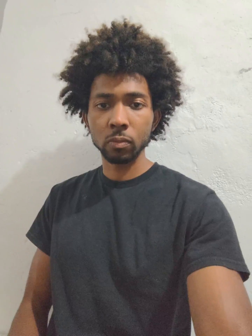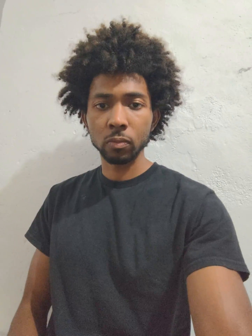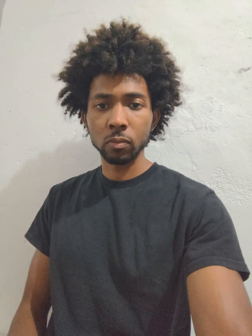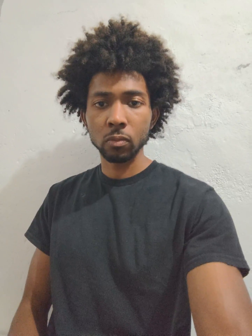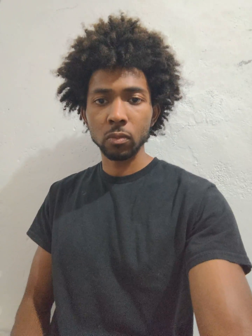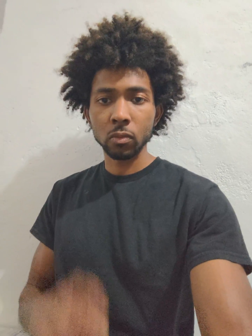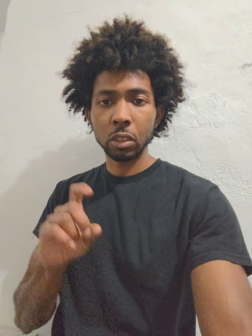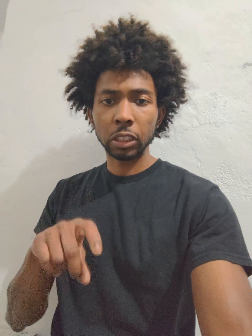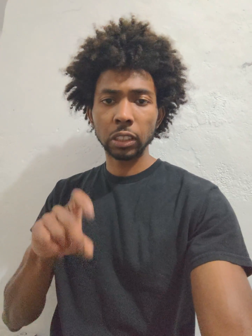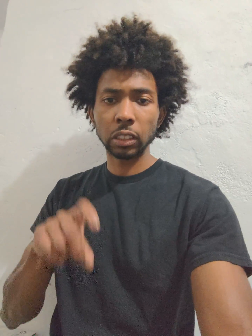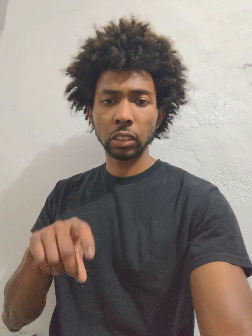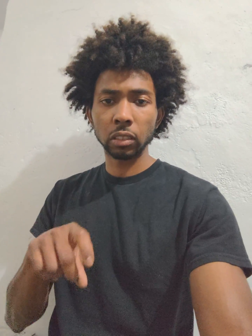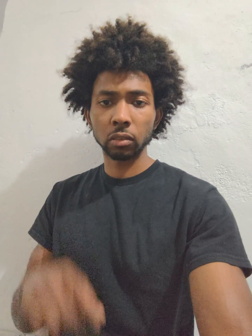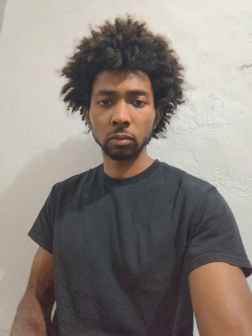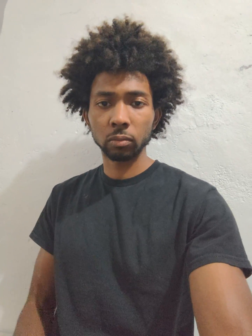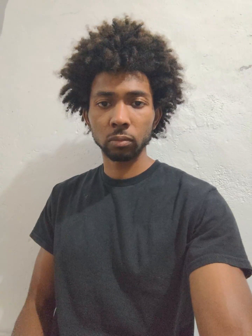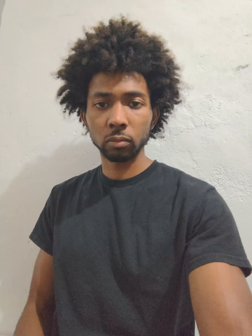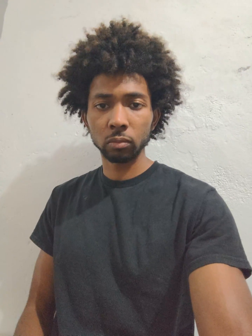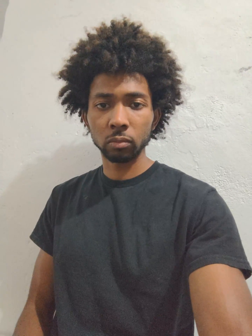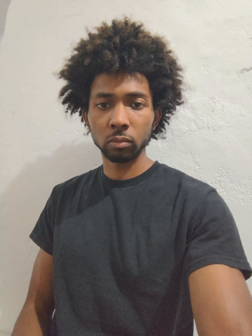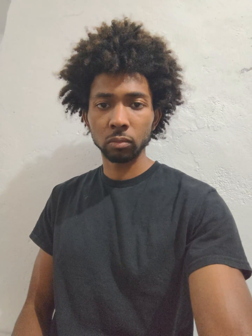need